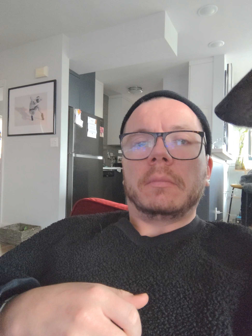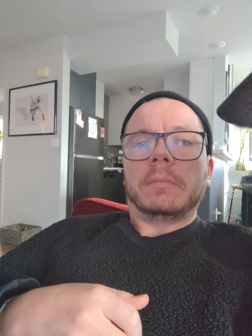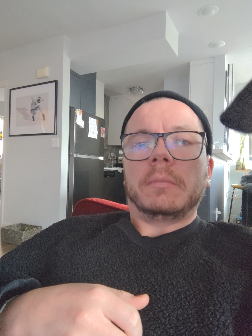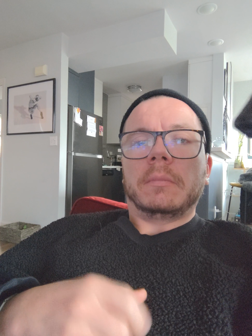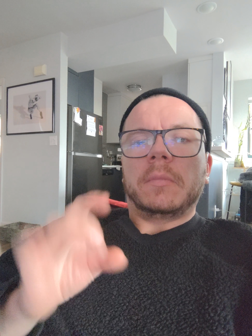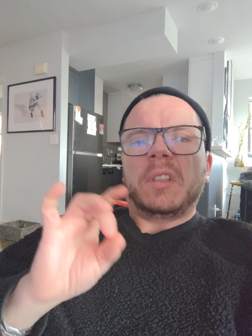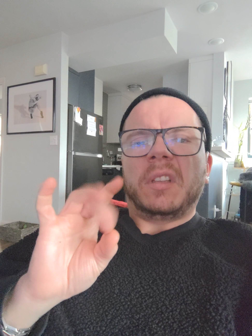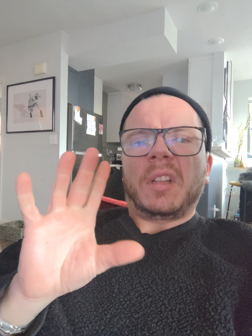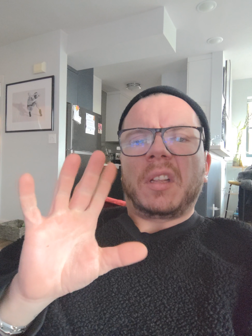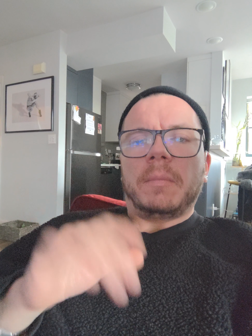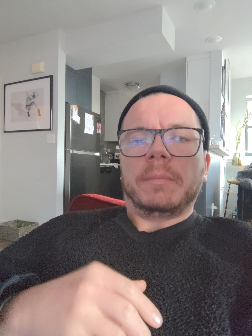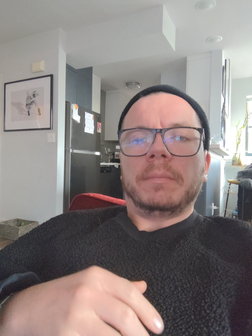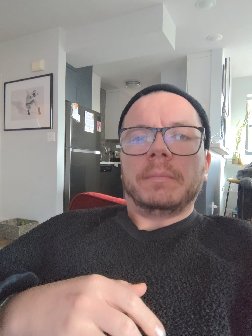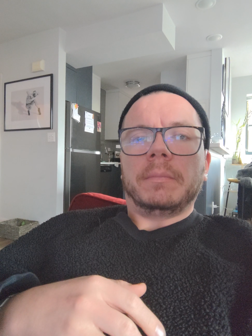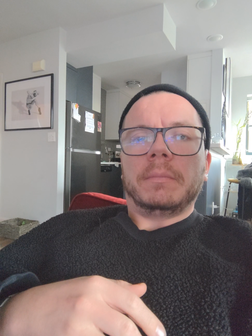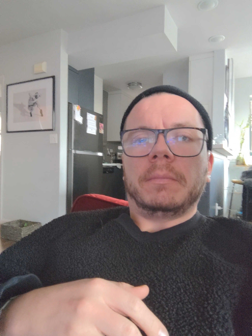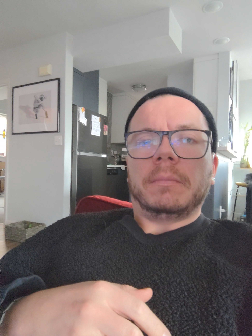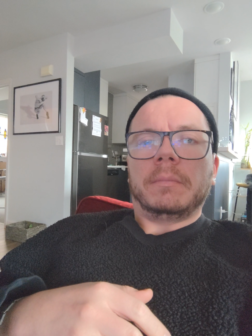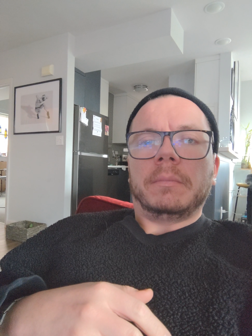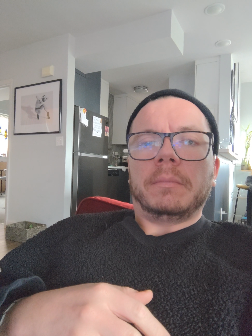yucky